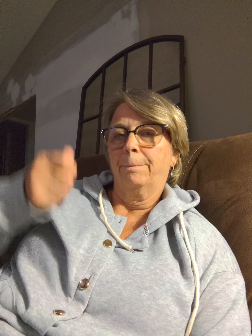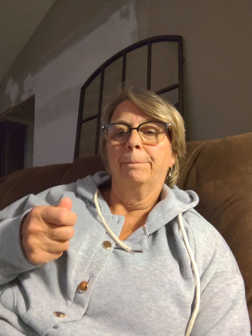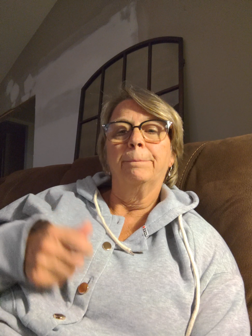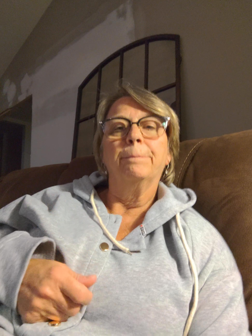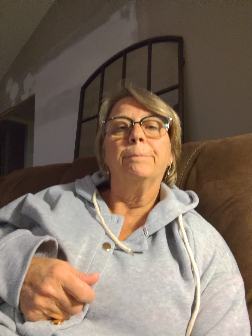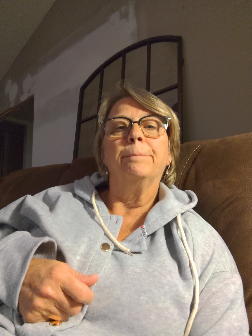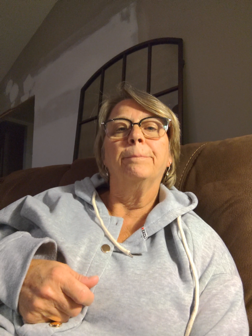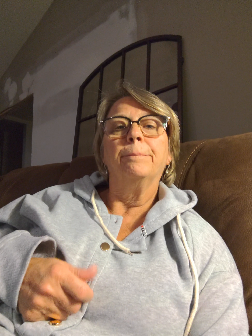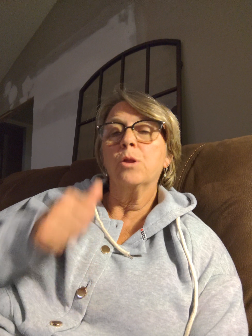lamp